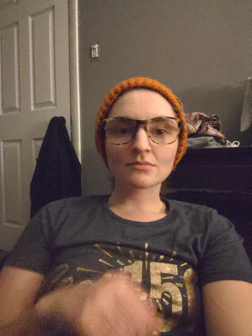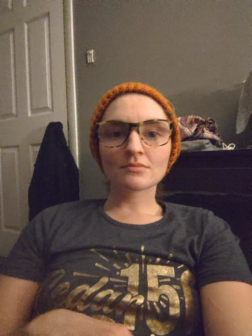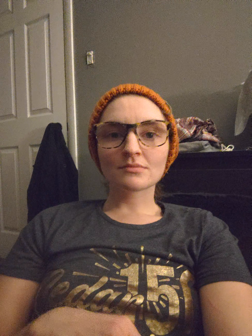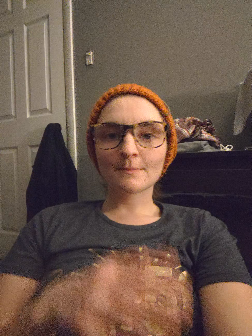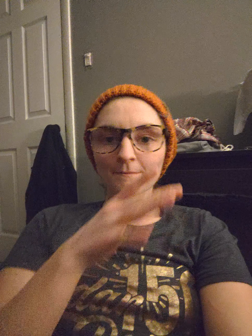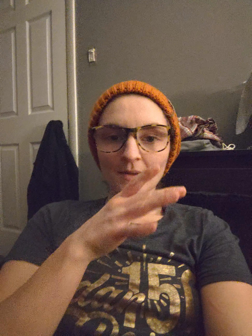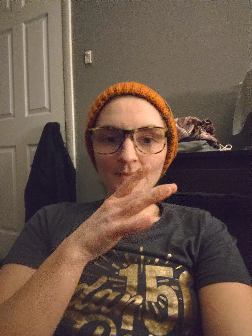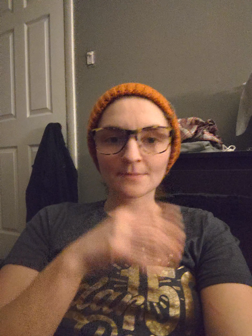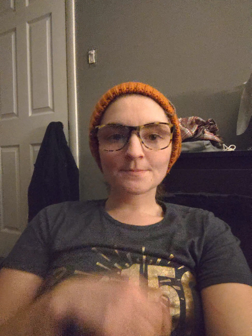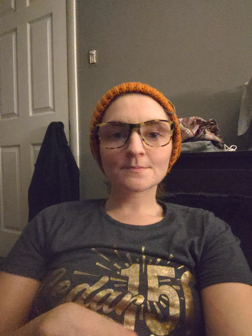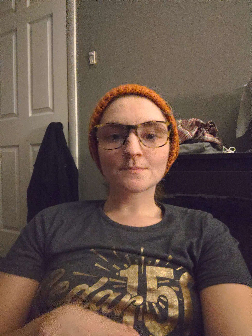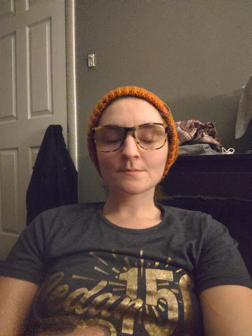mom